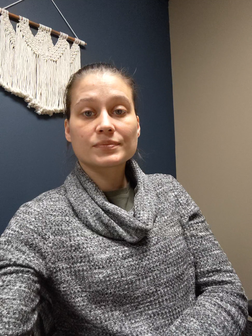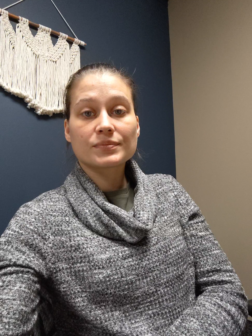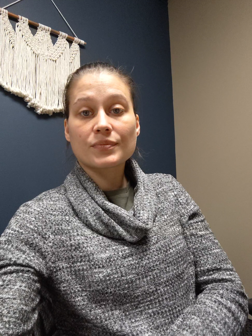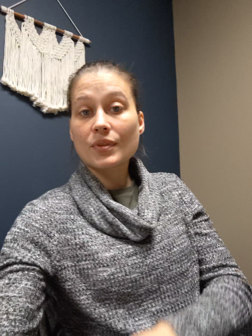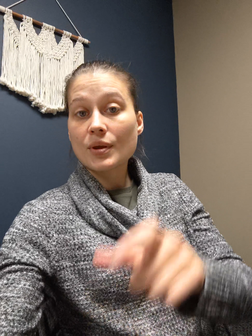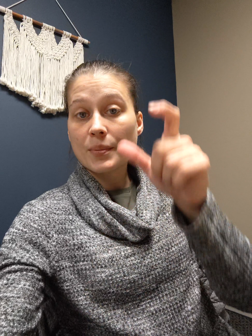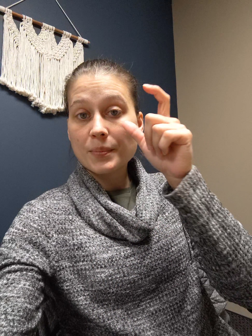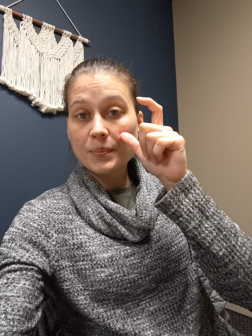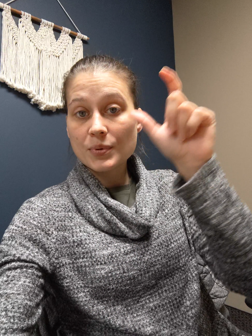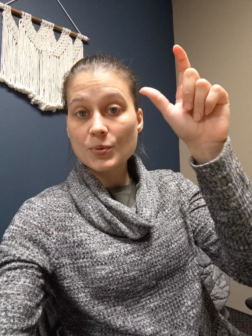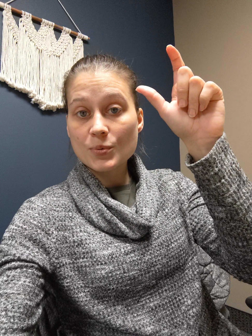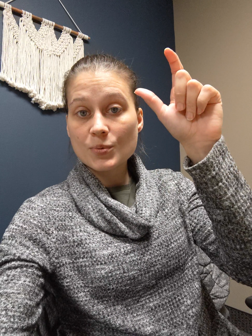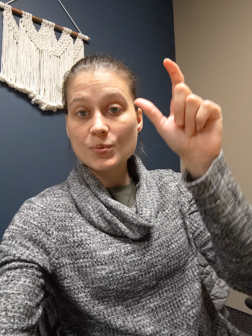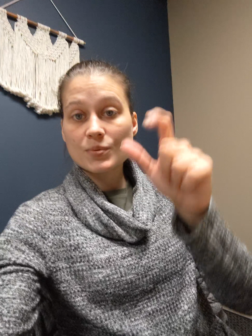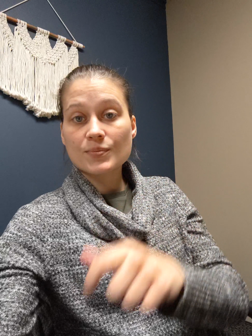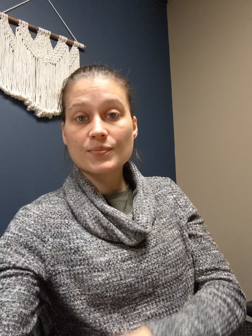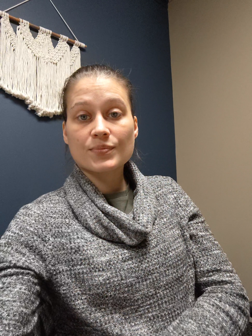moon